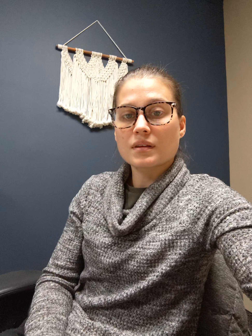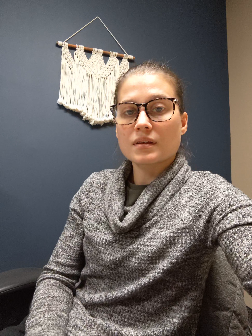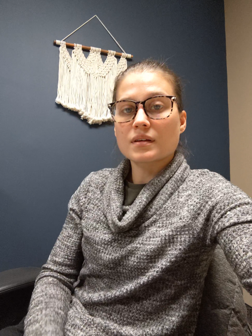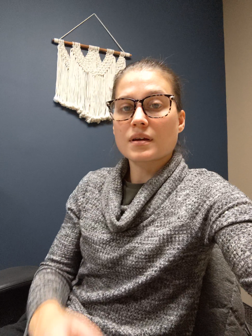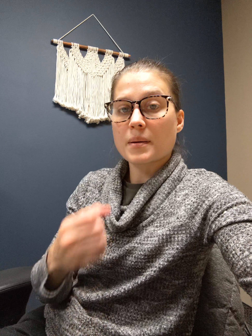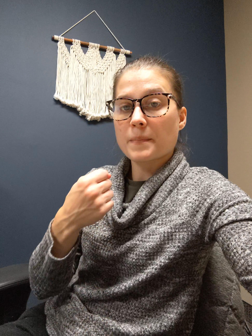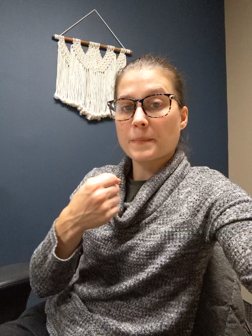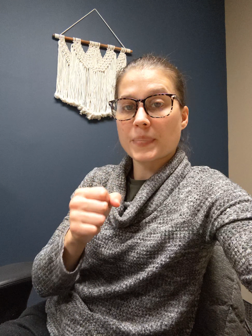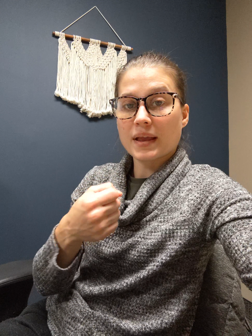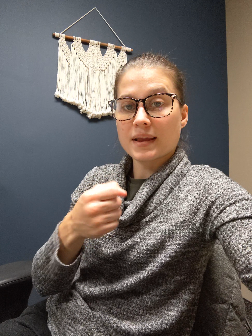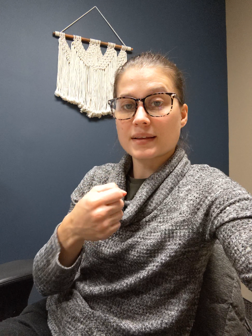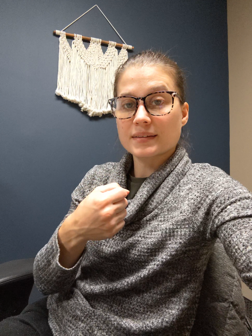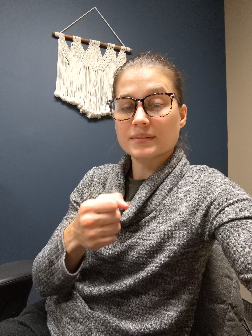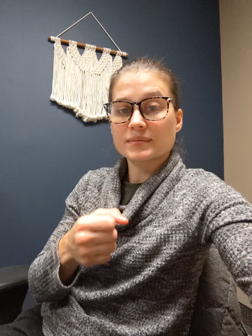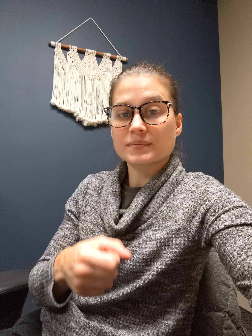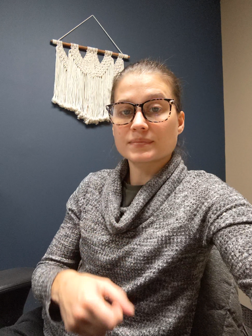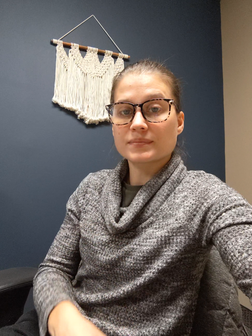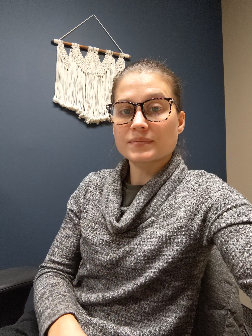make